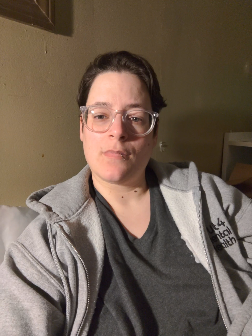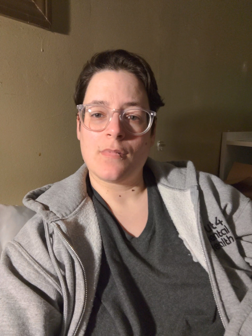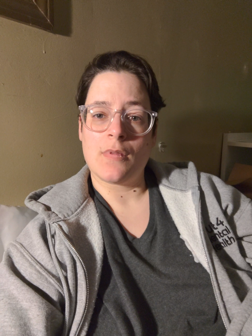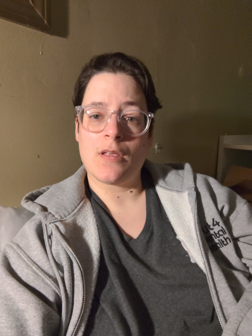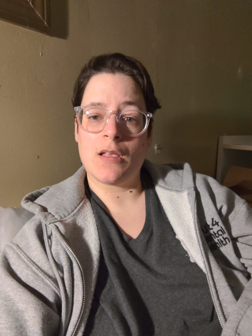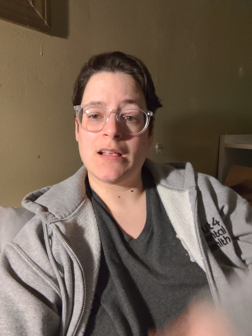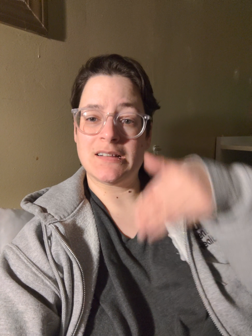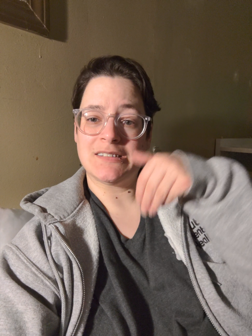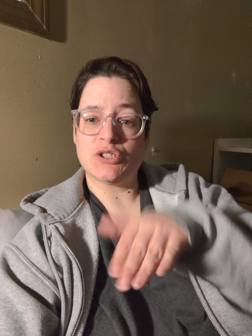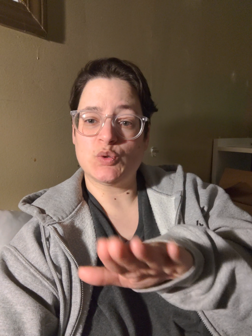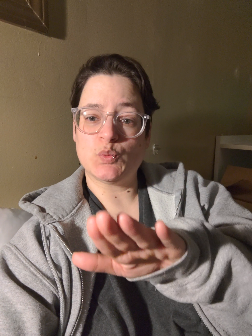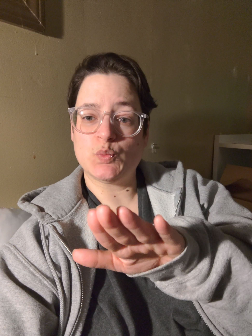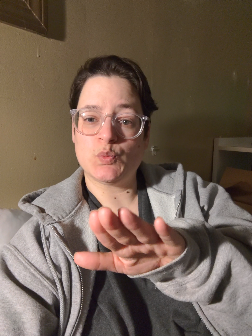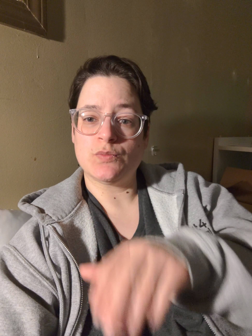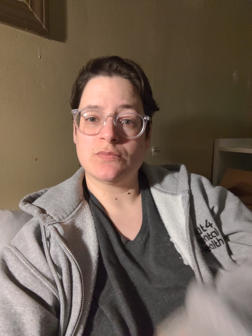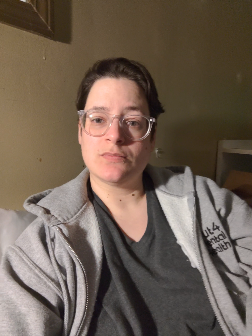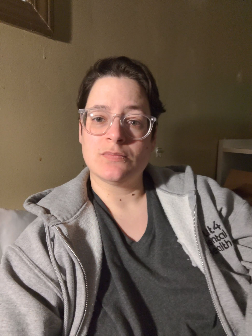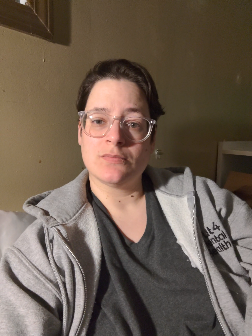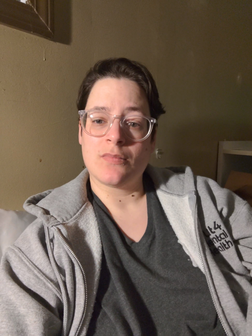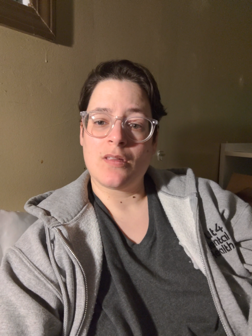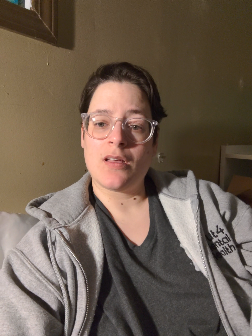into